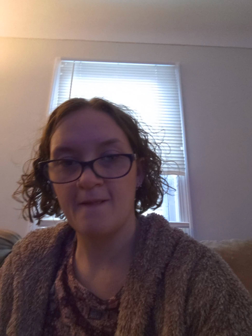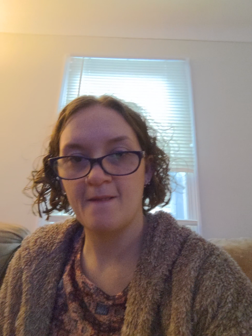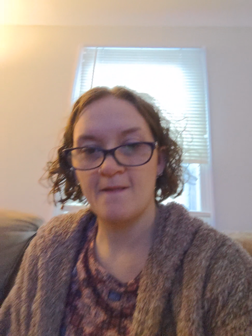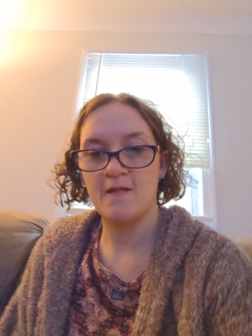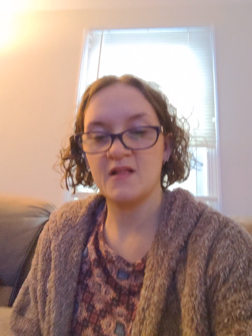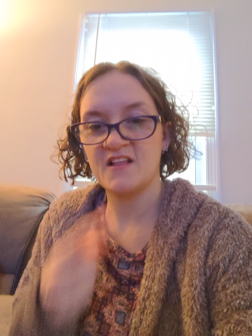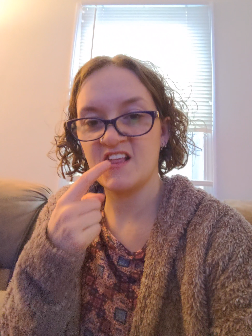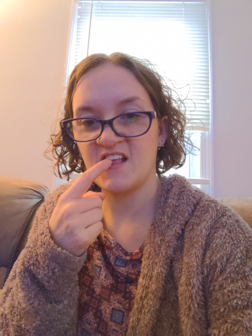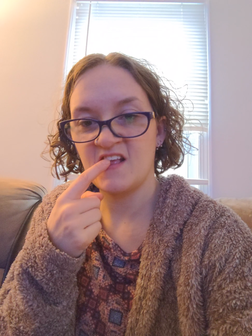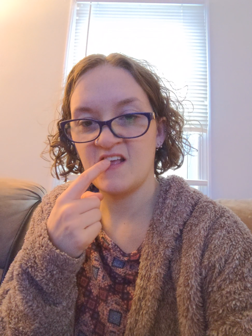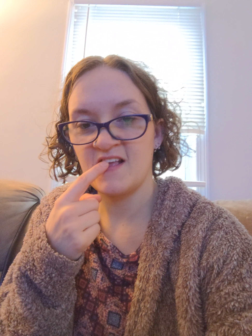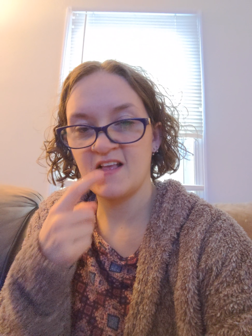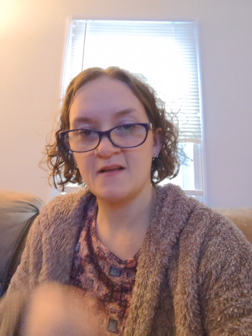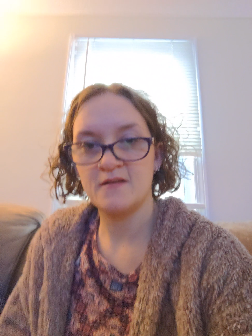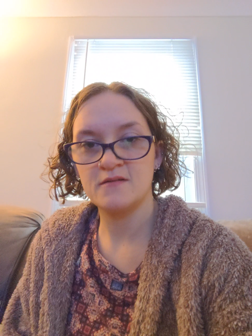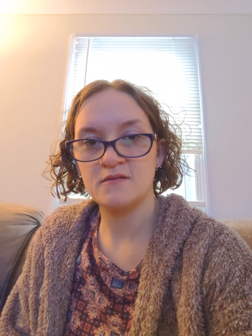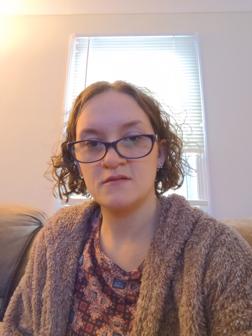tooth